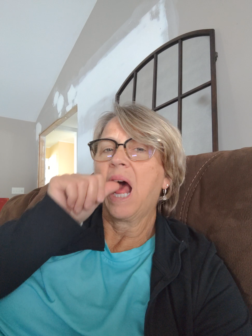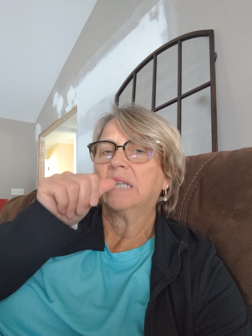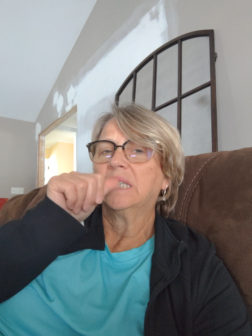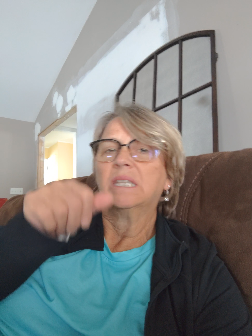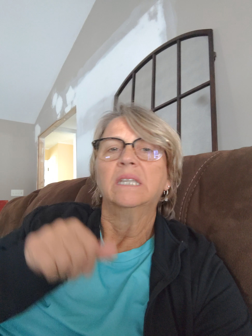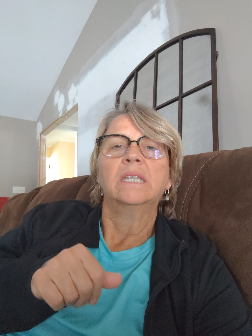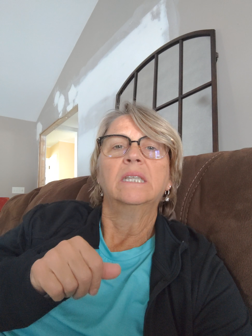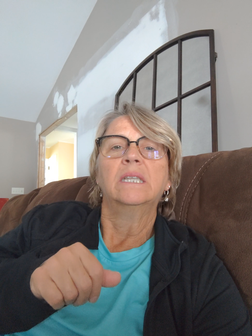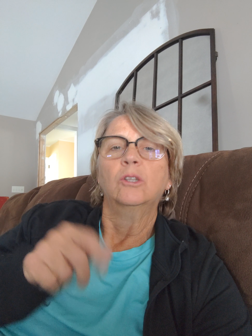nuts